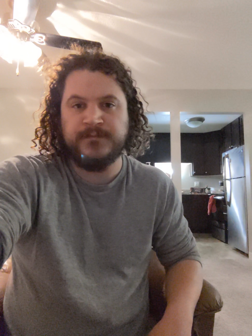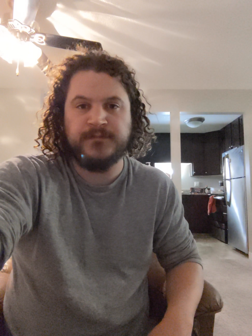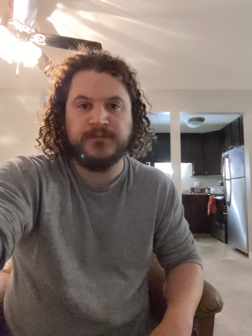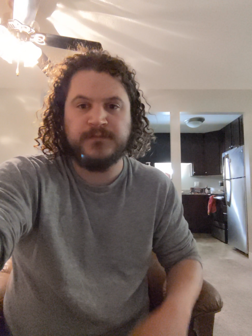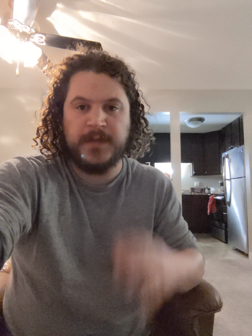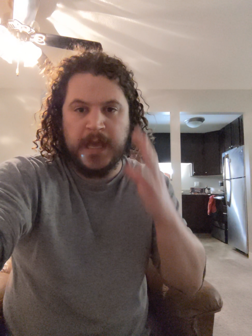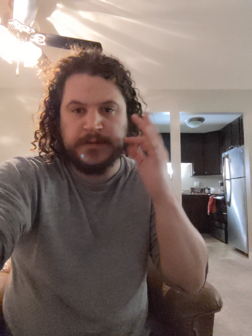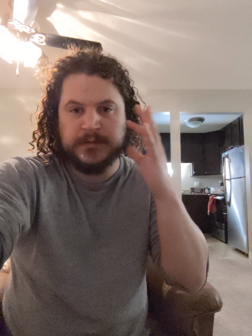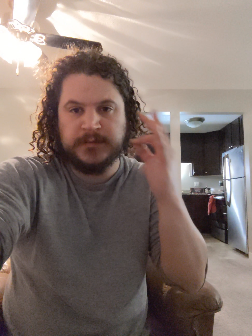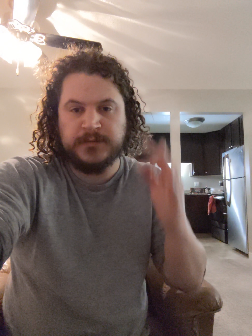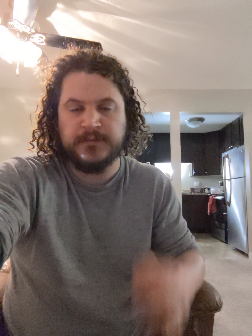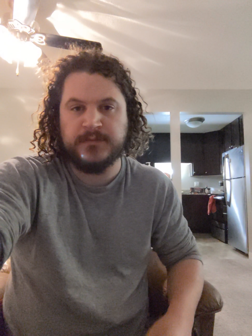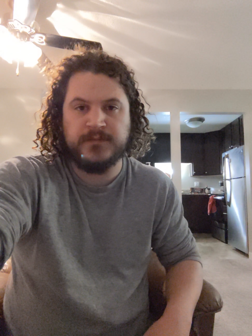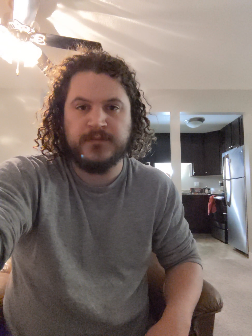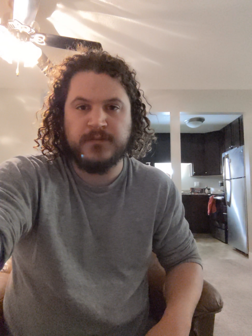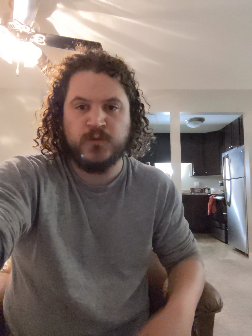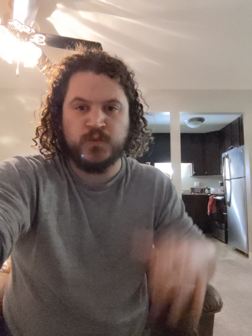cat